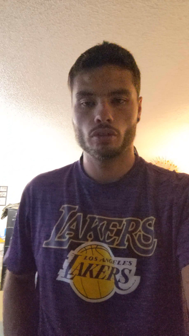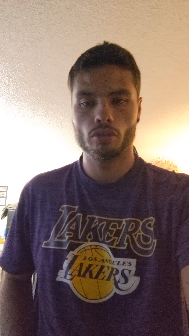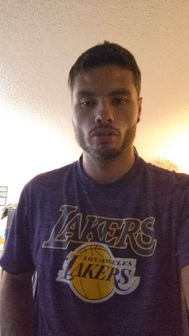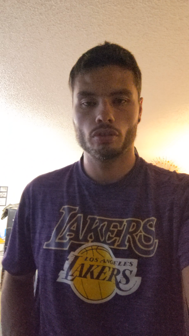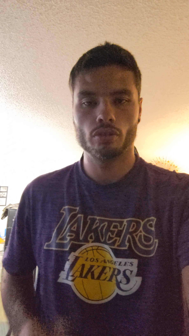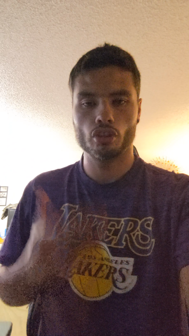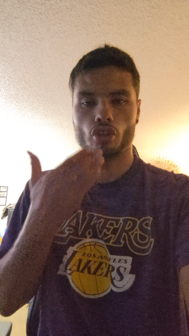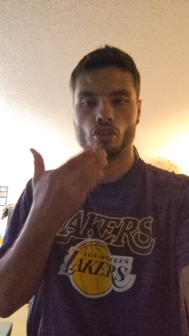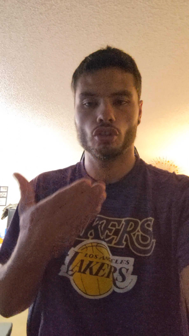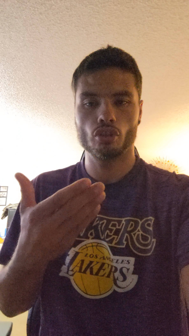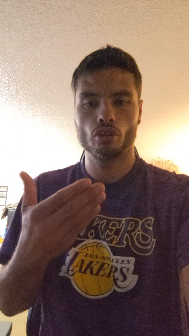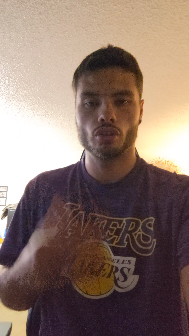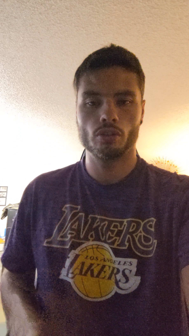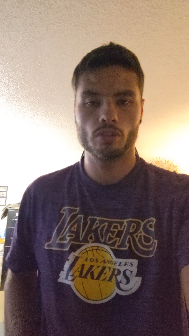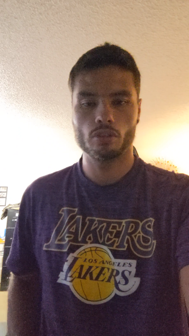good